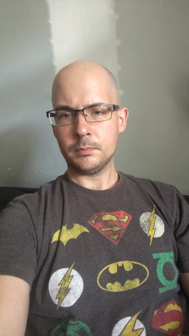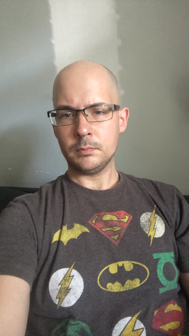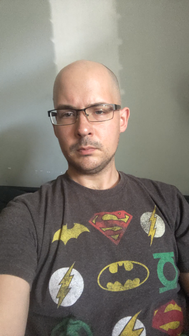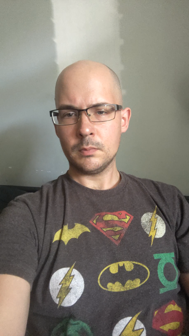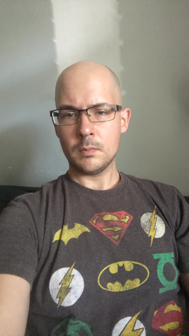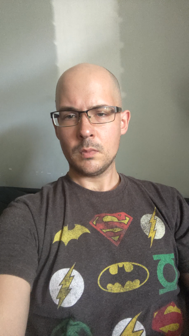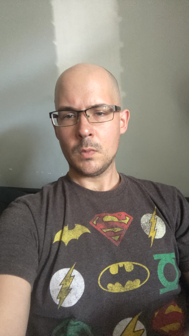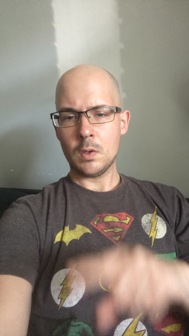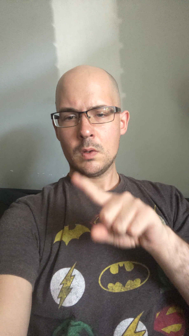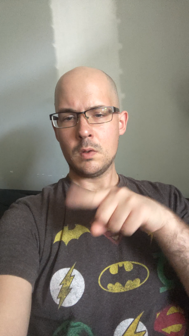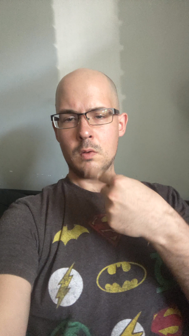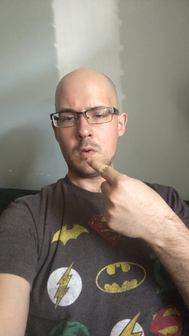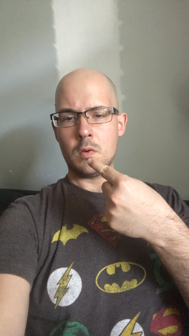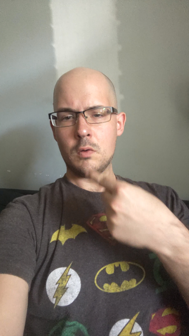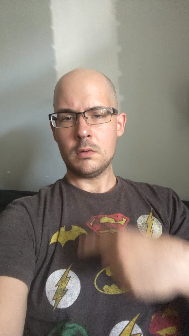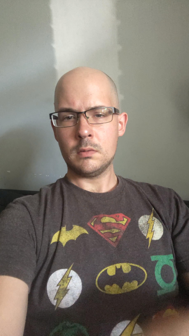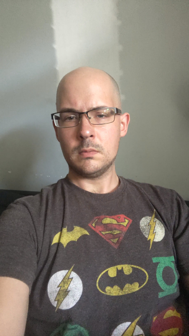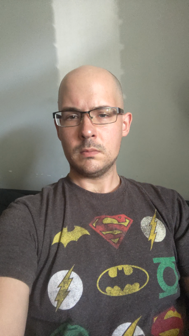long